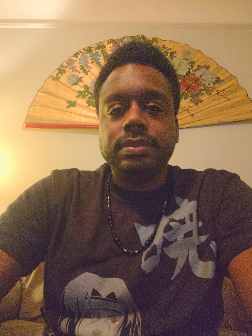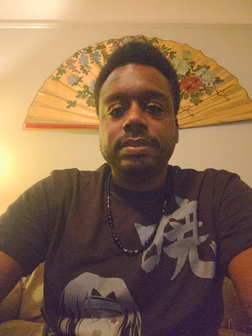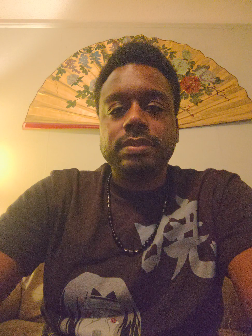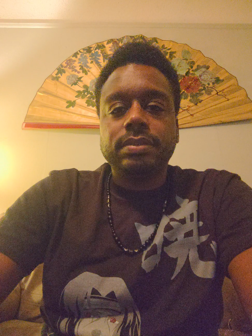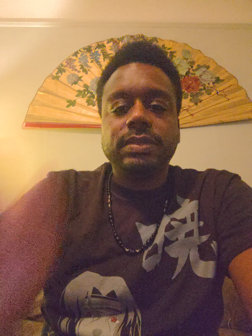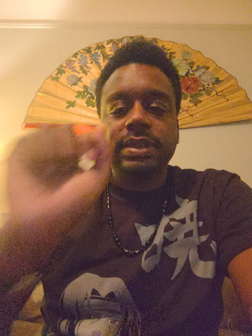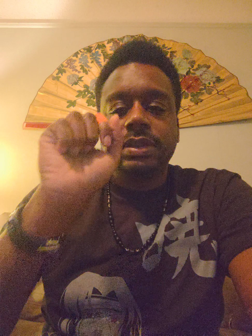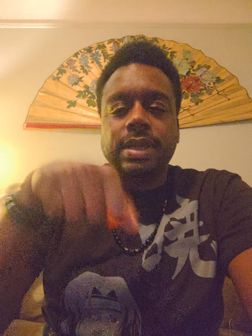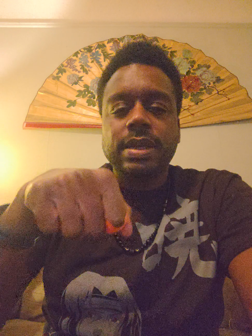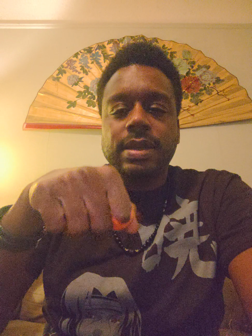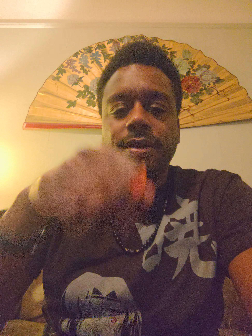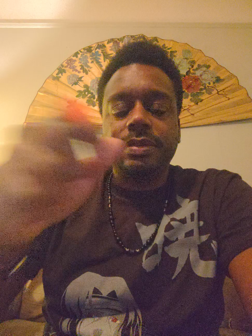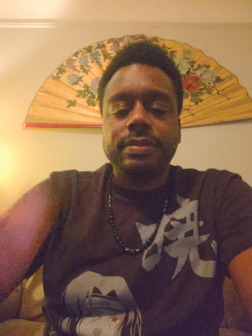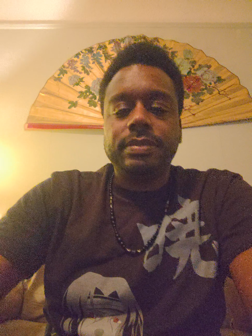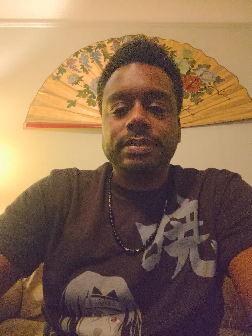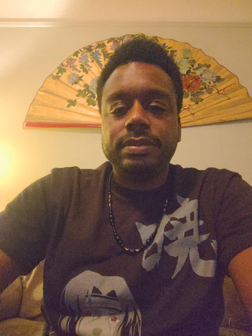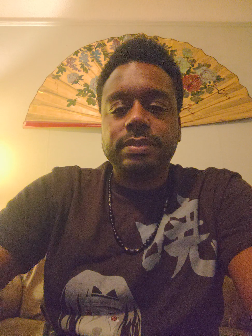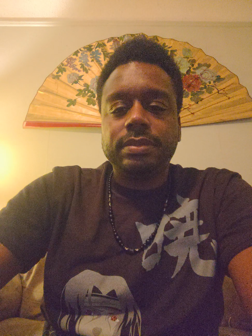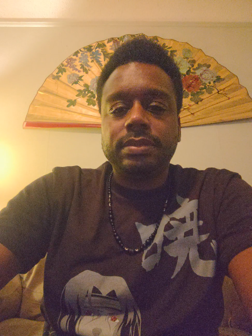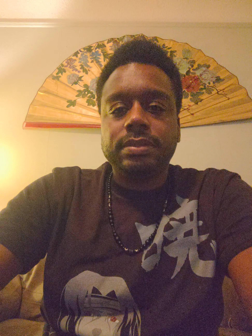can